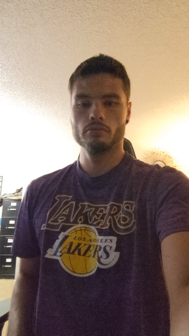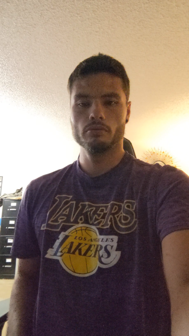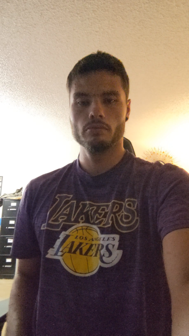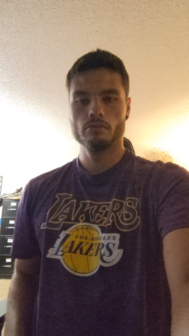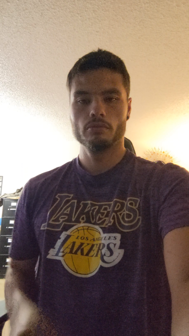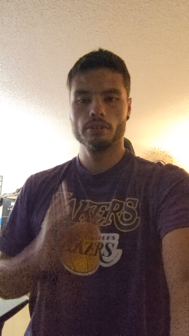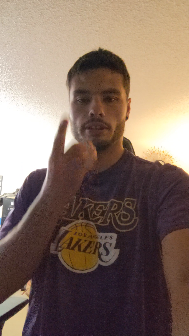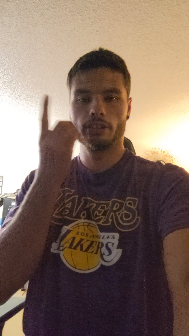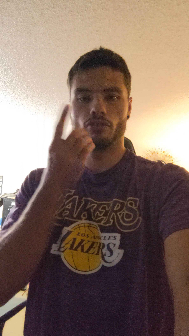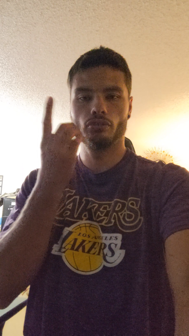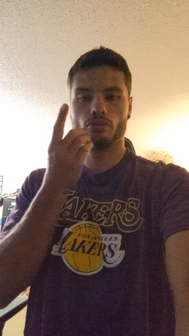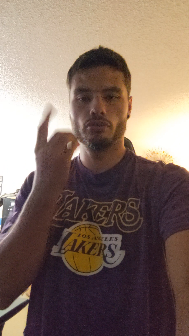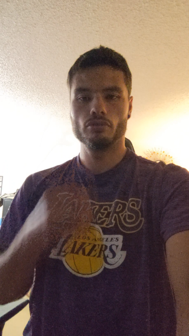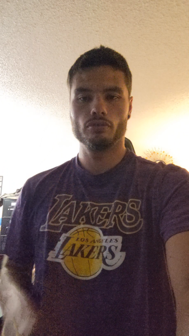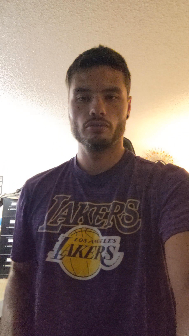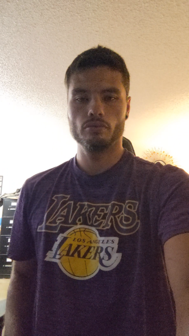dinner